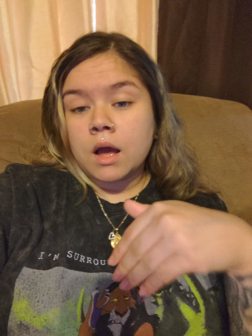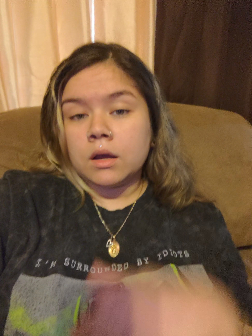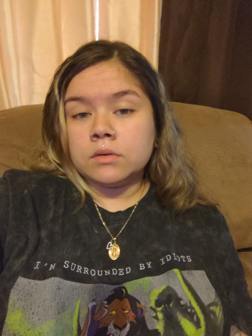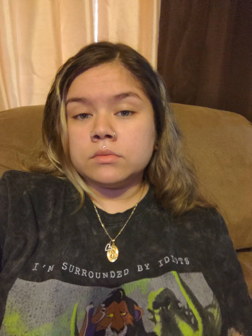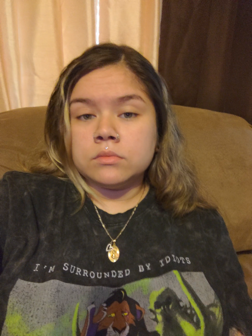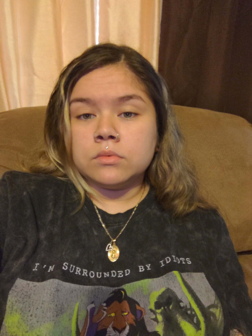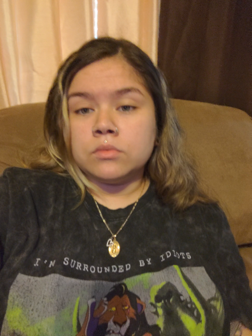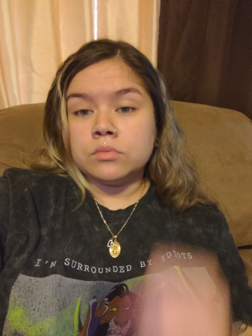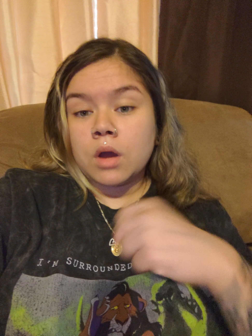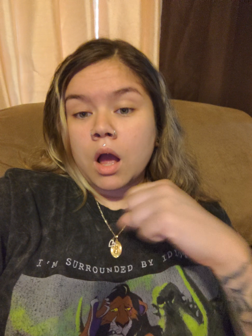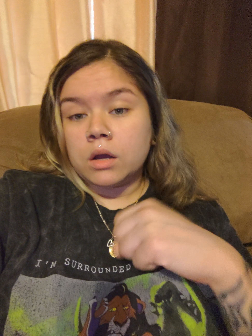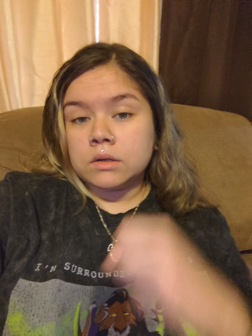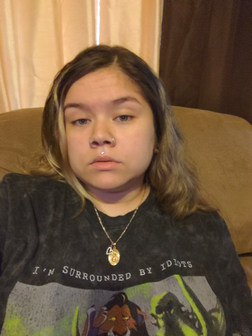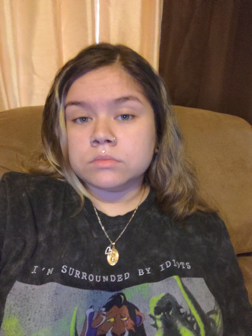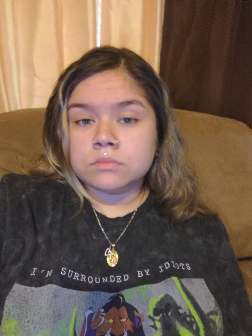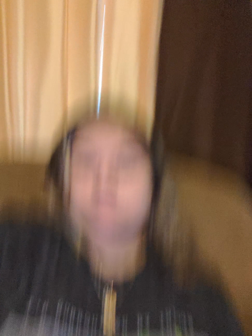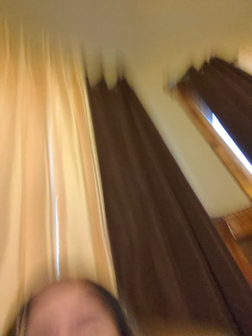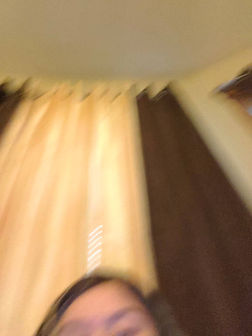rock